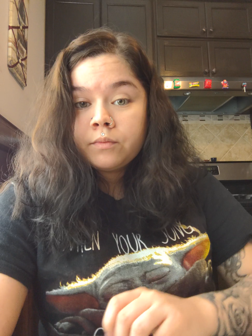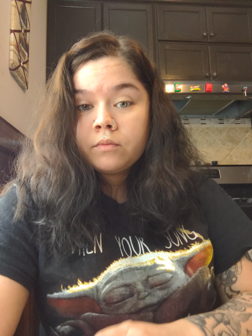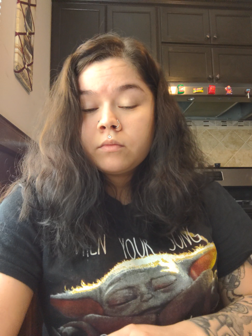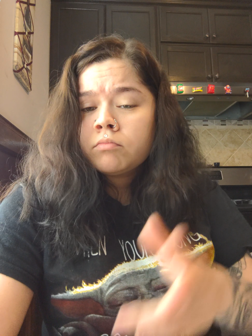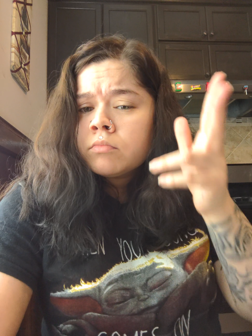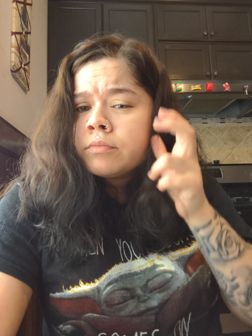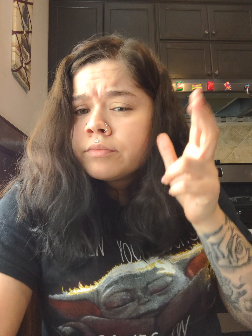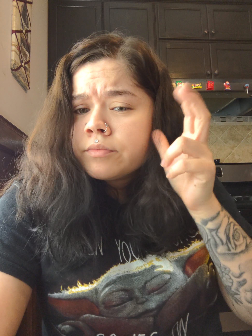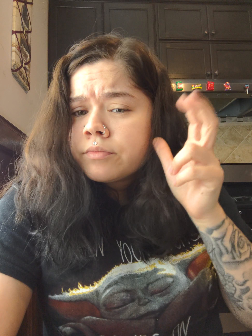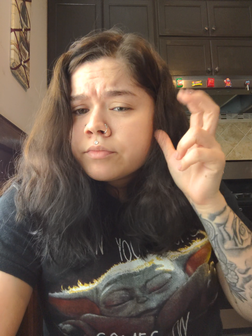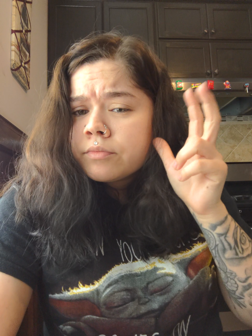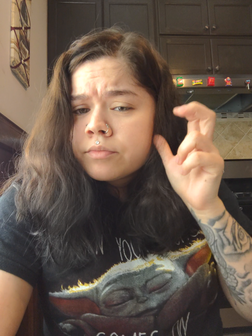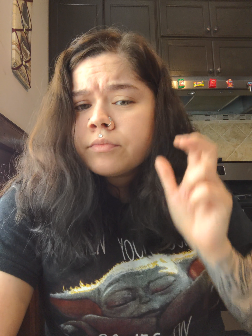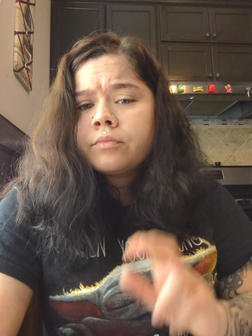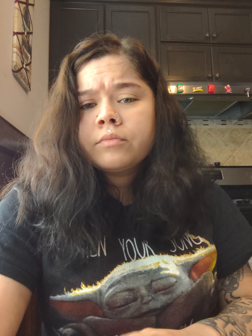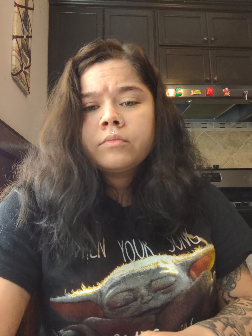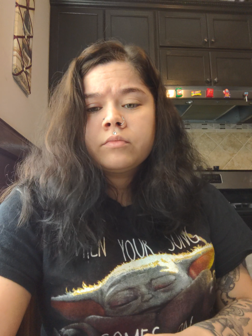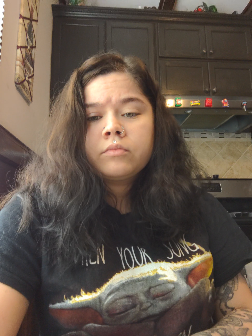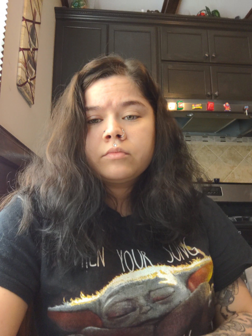hear